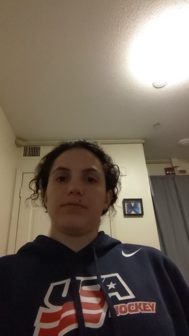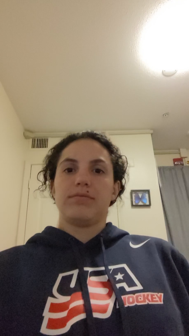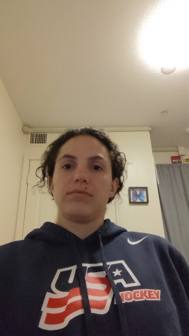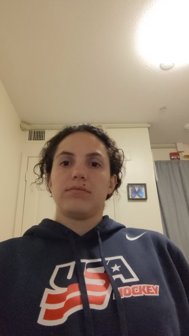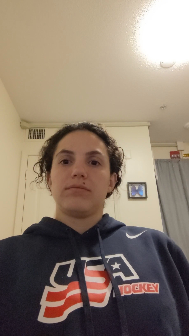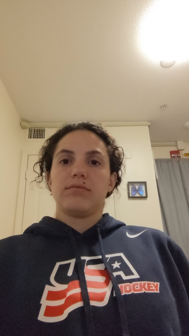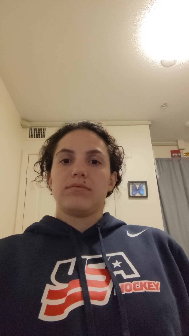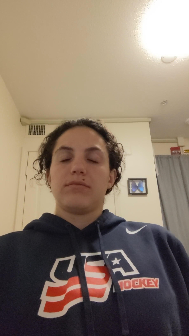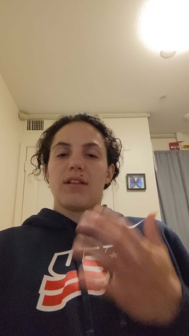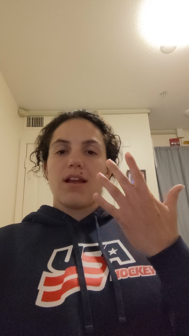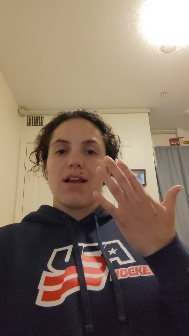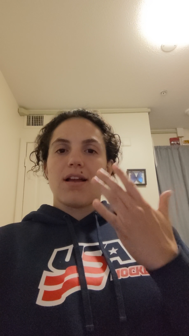hand